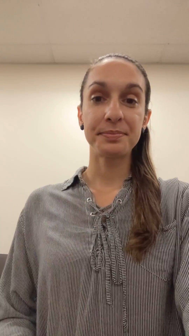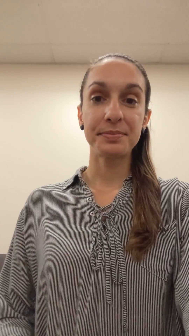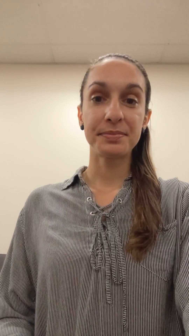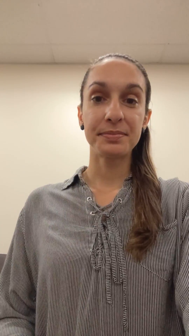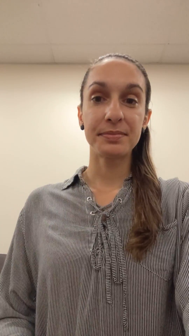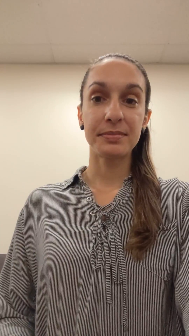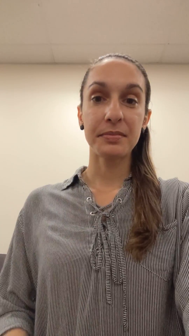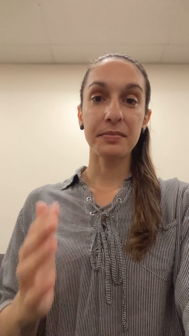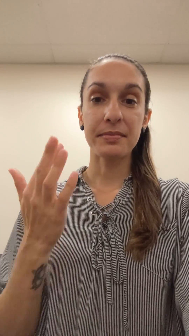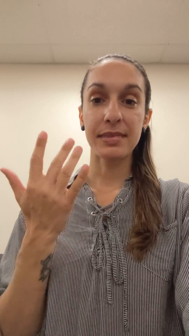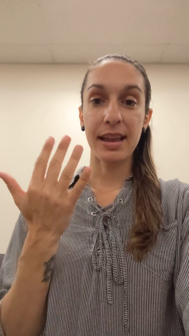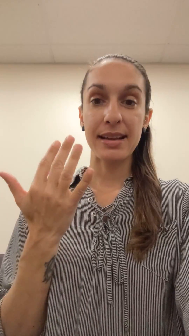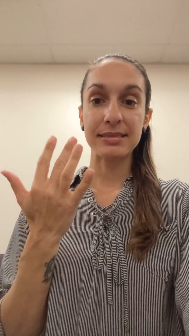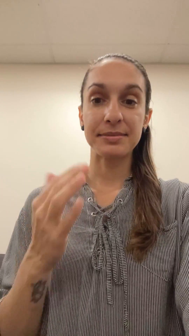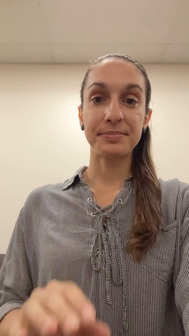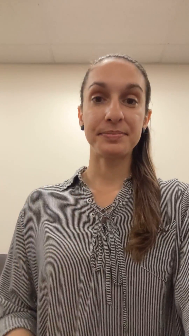hand